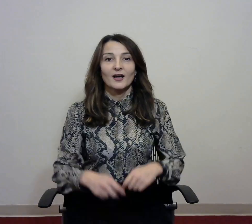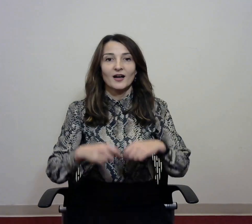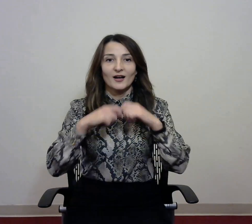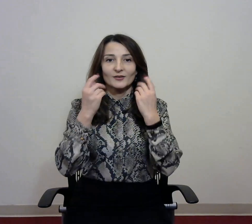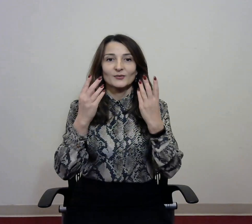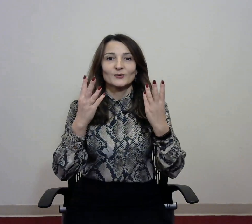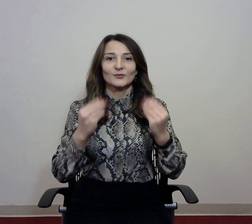ad günü